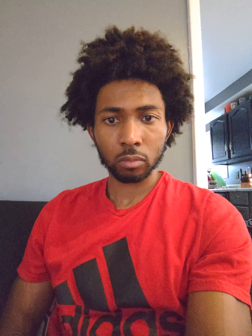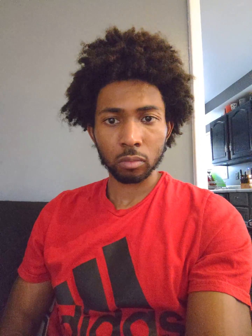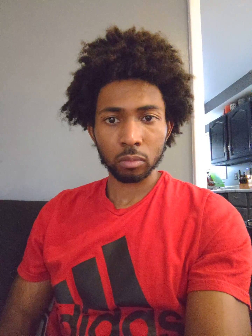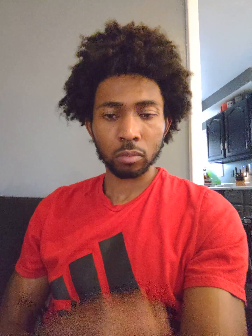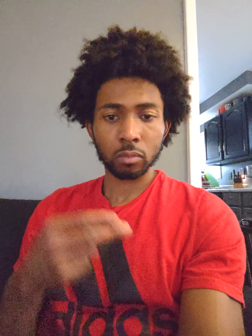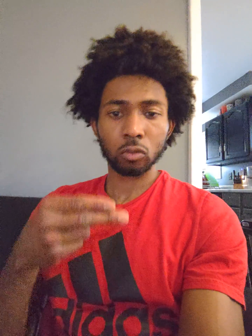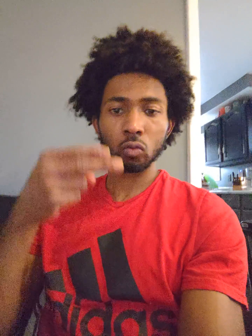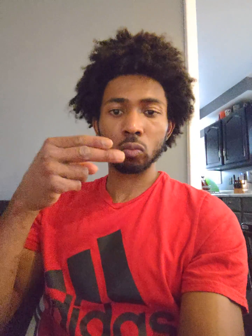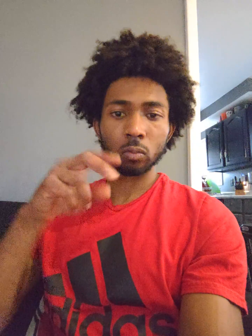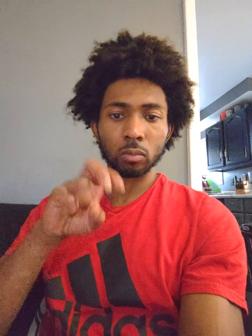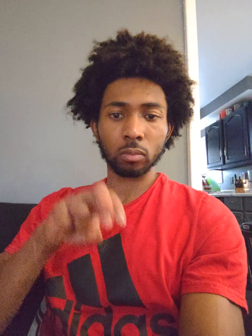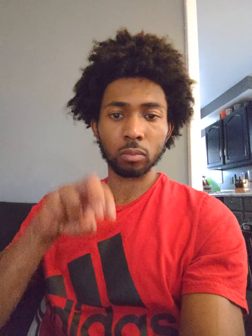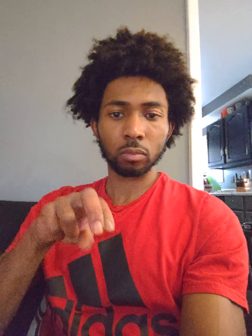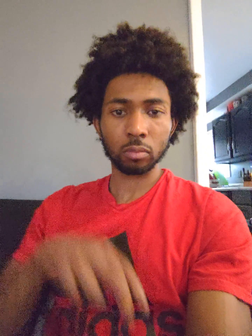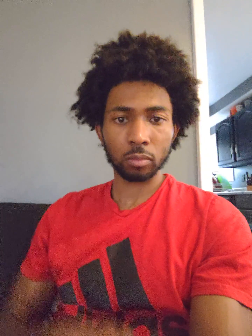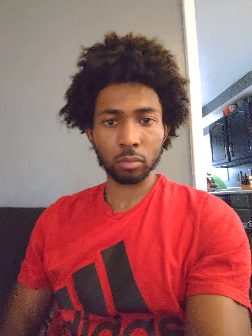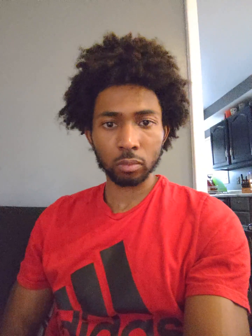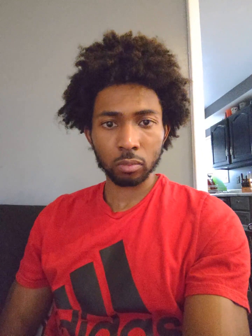high chair